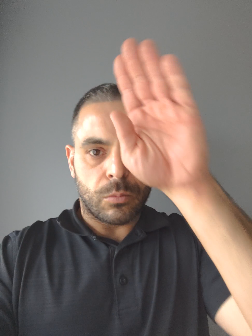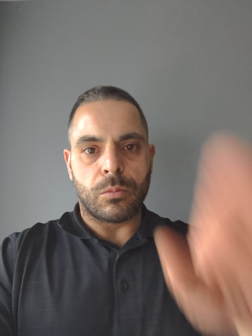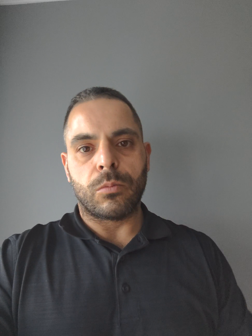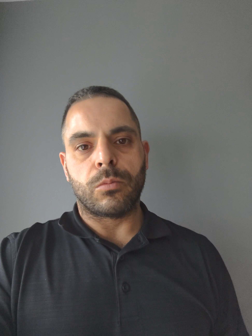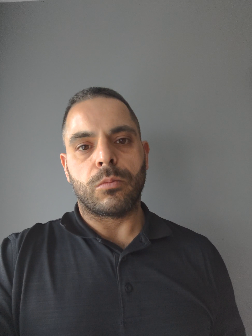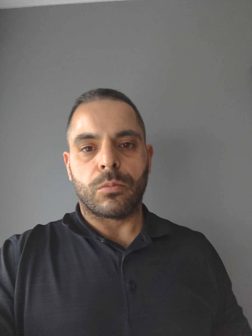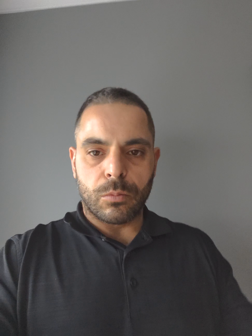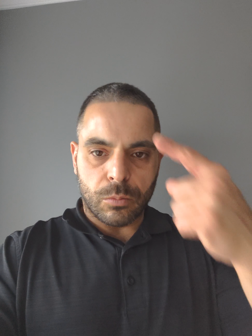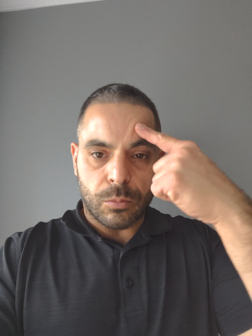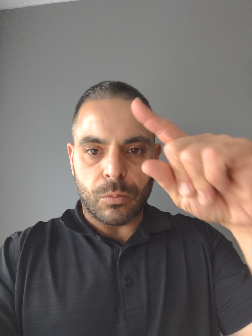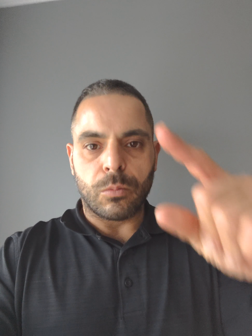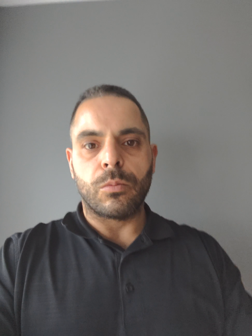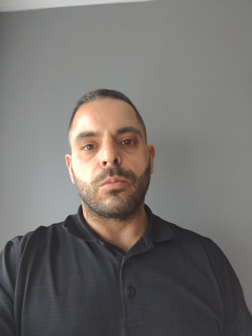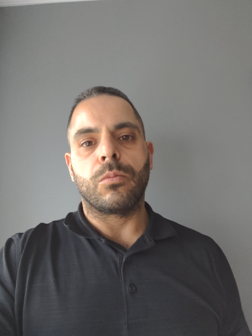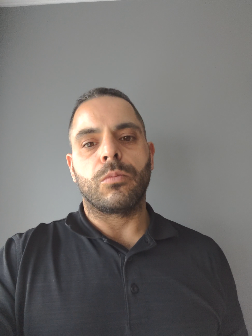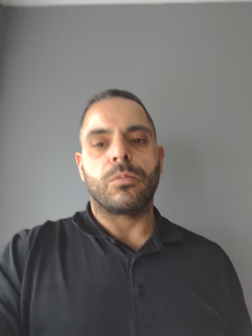for